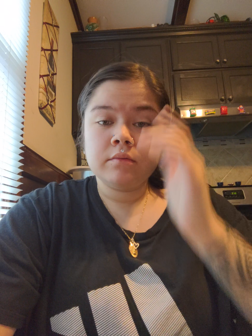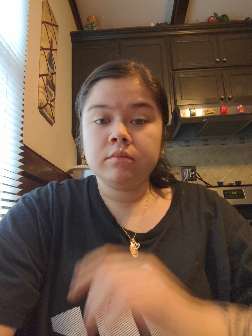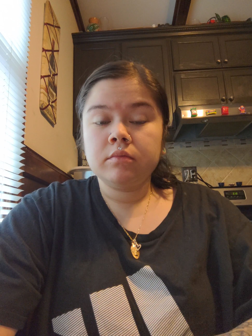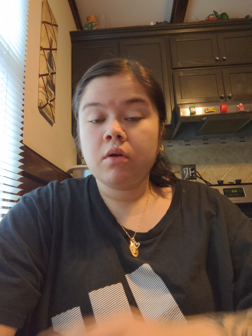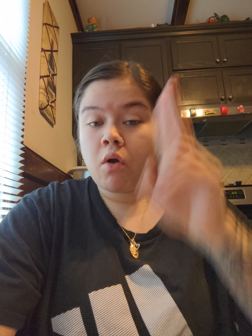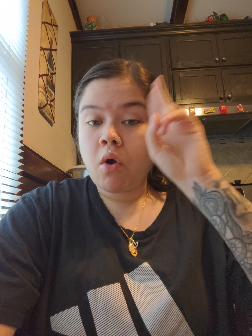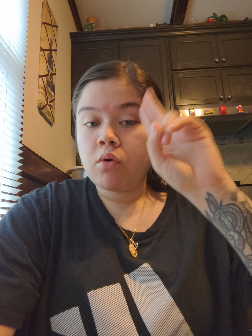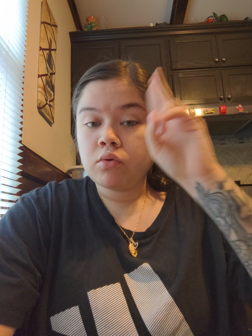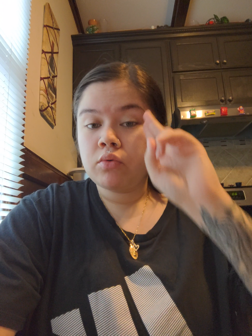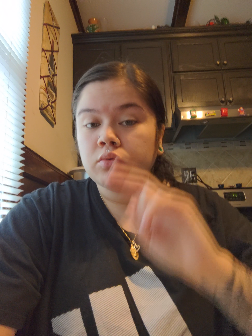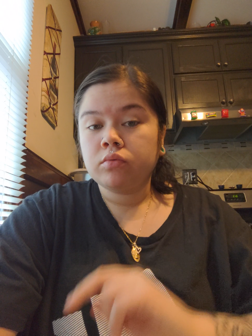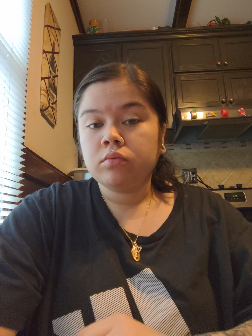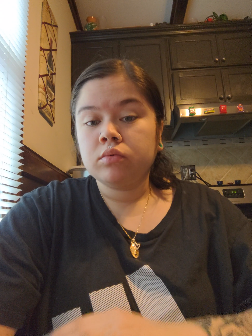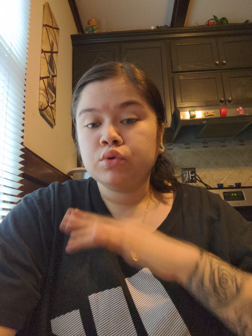uncle